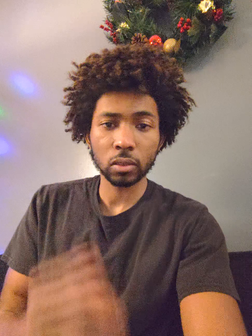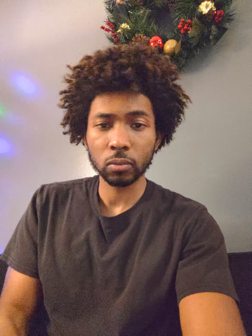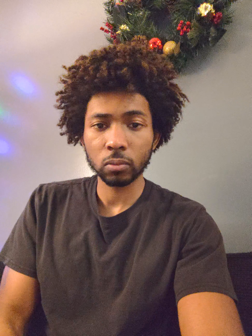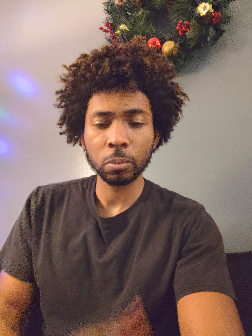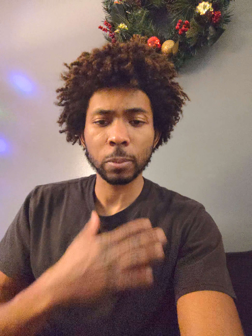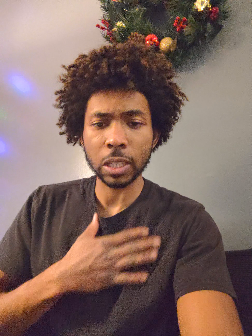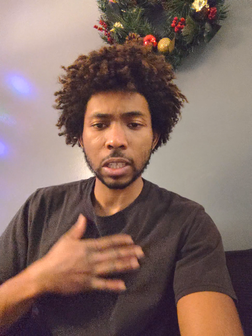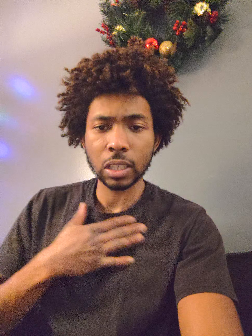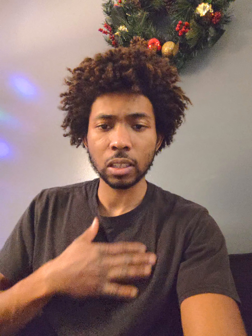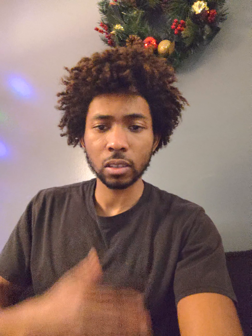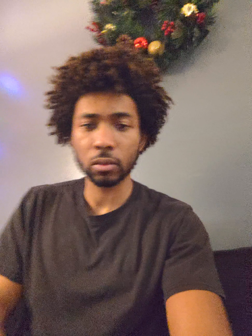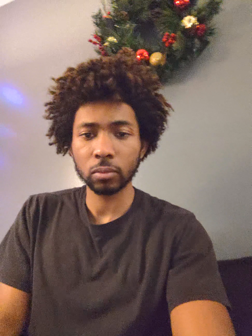please